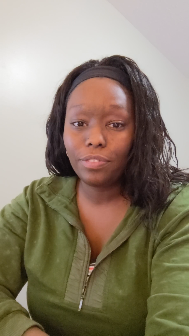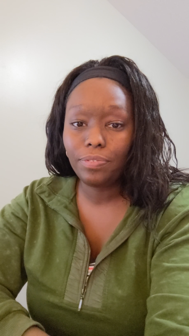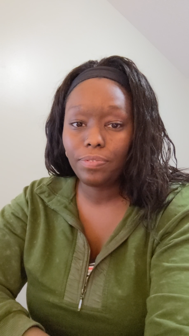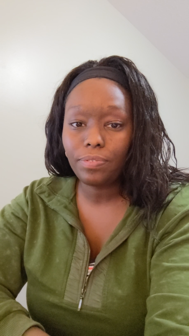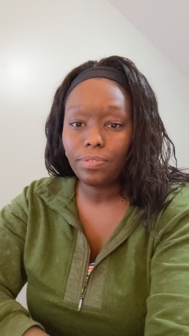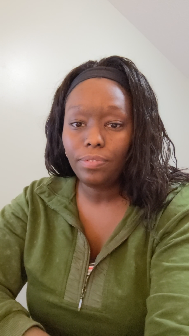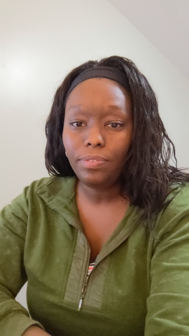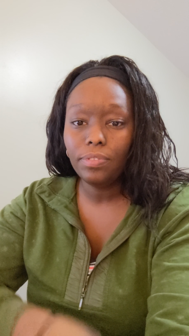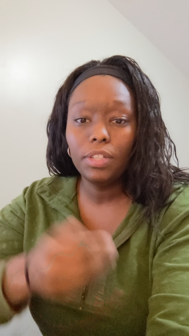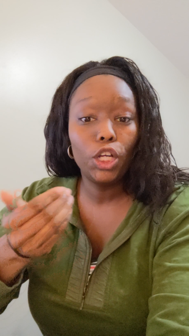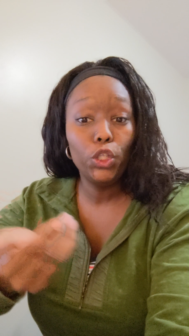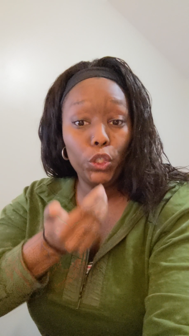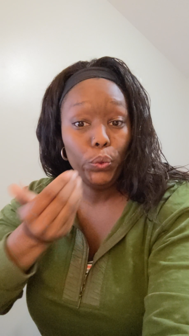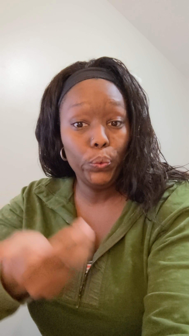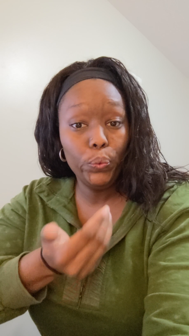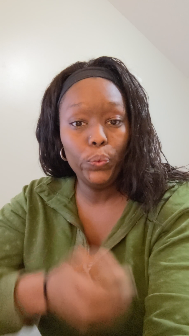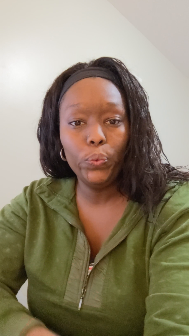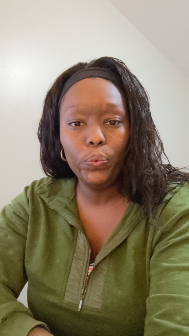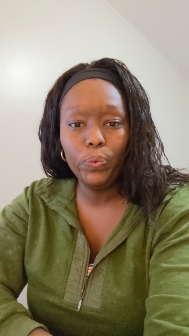new